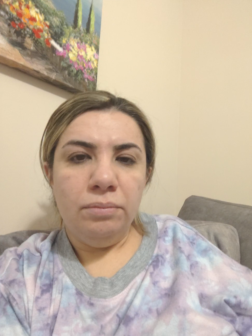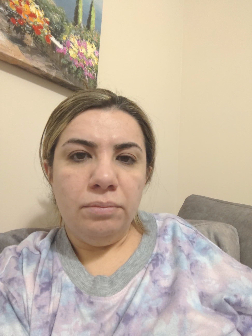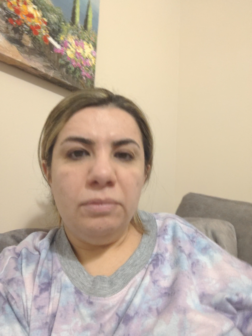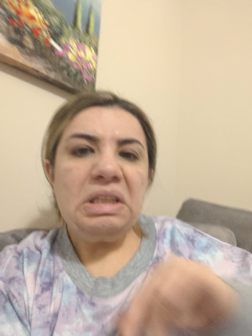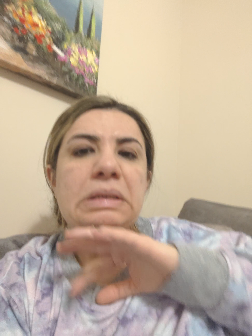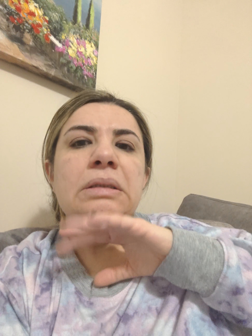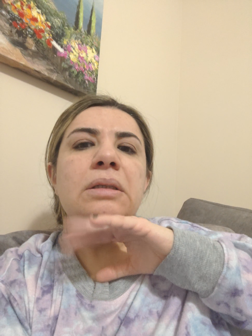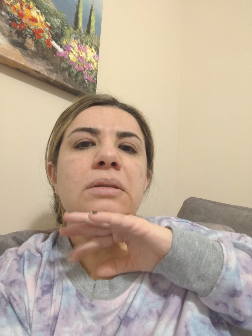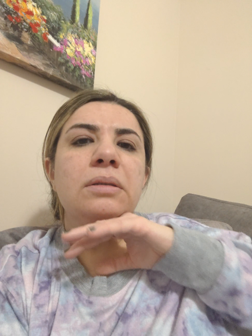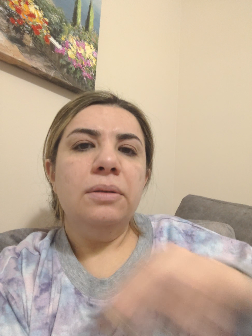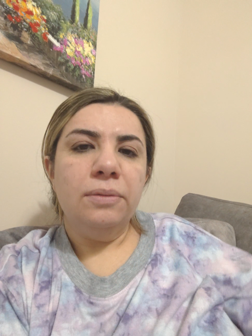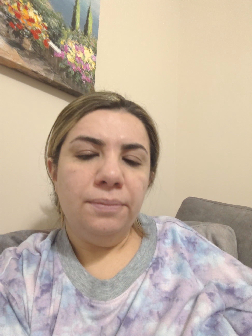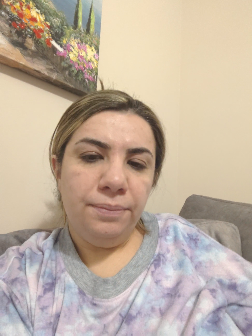dirty